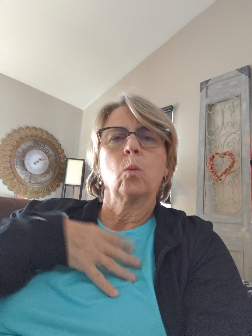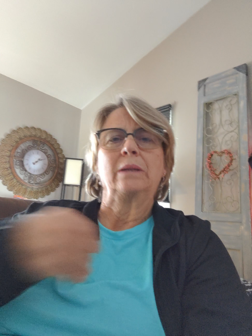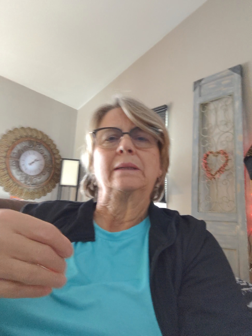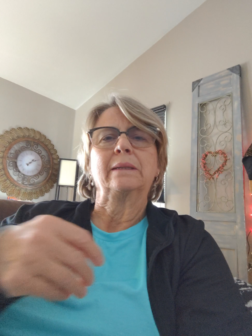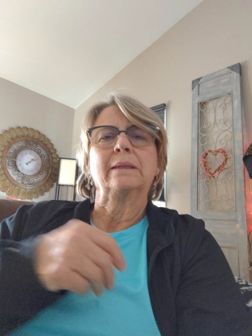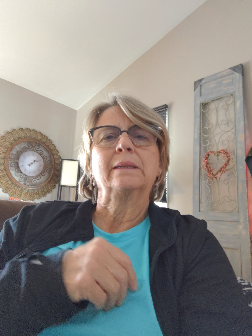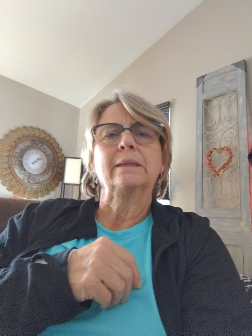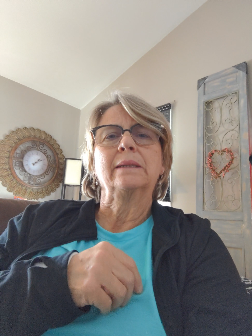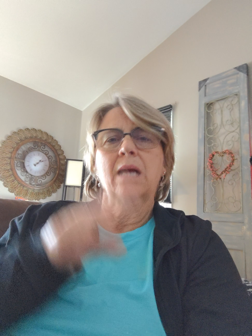white